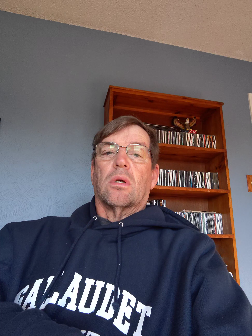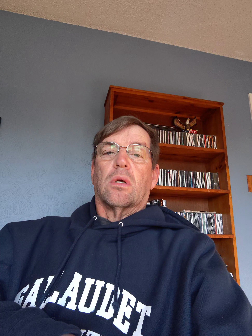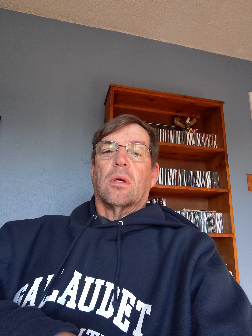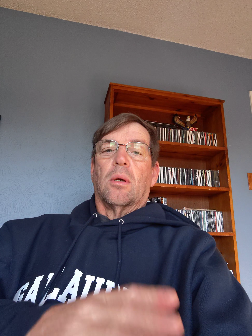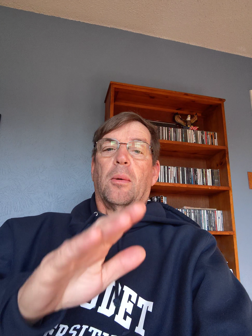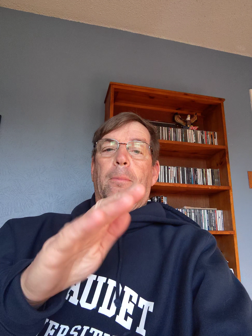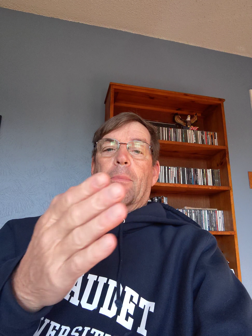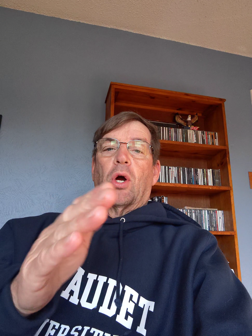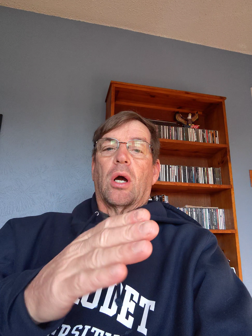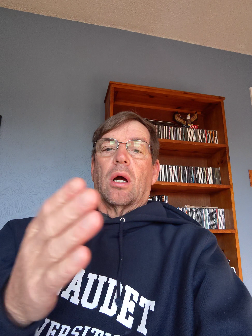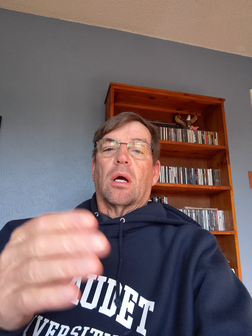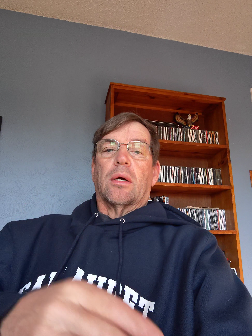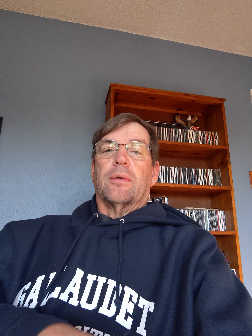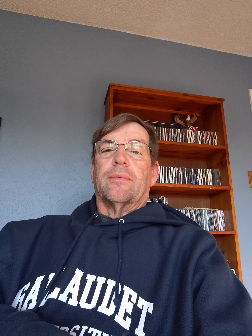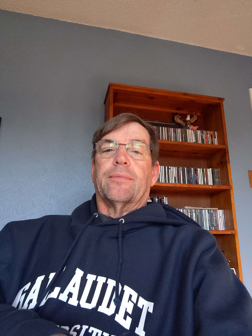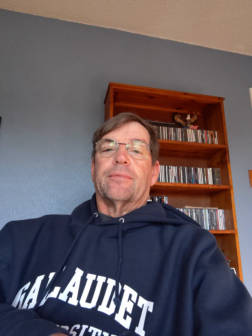book